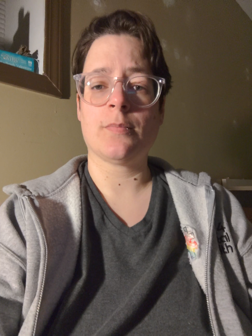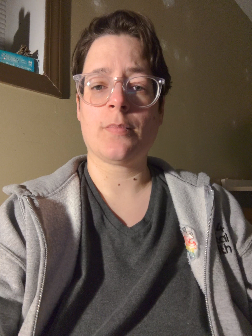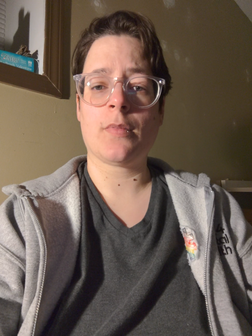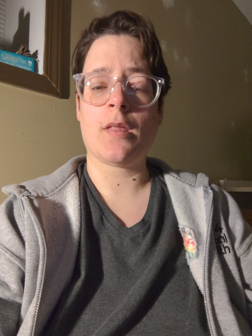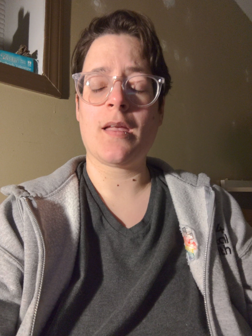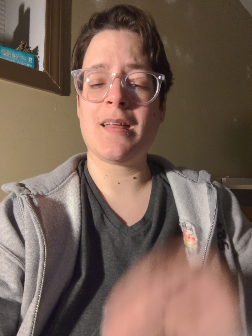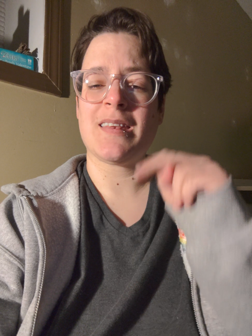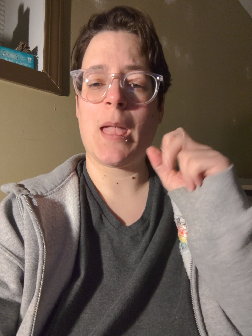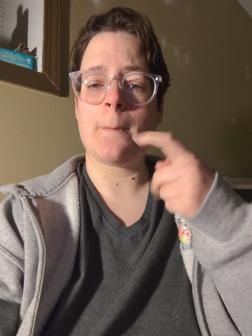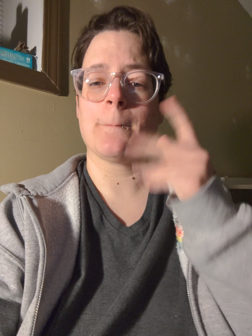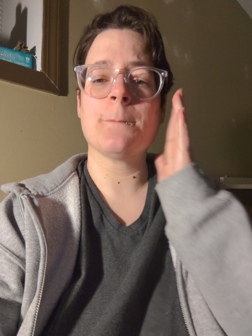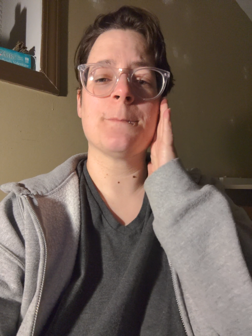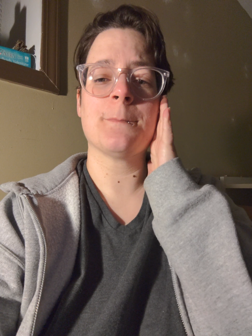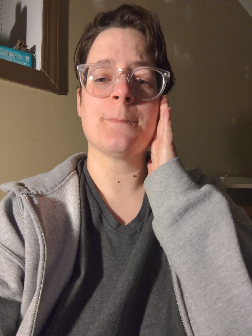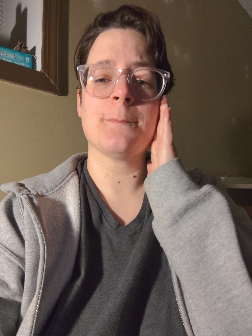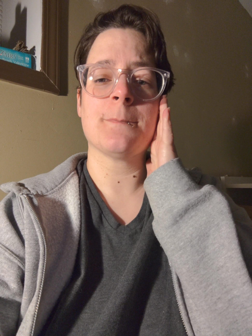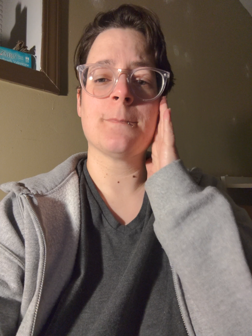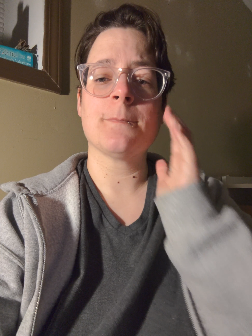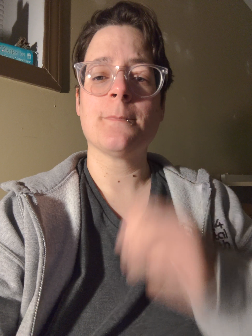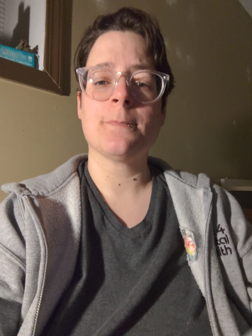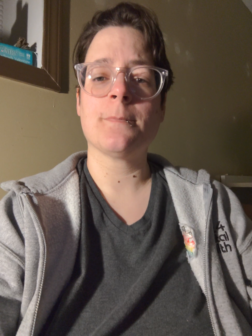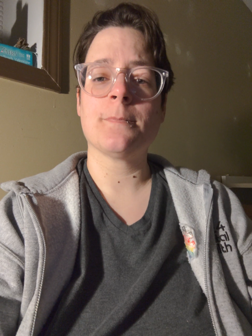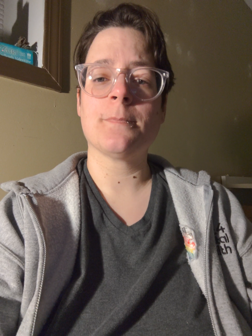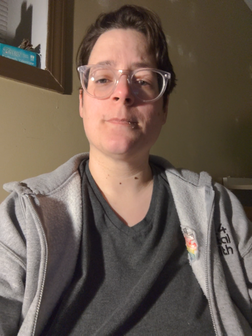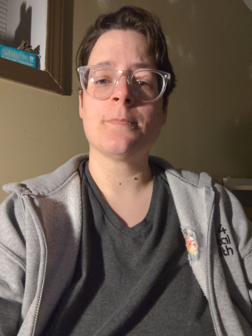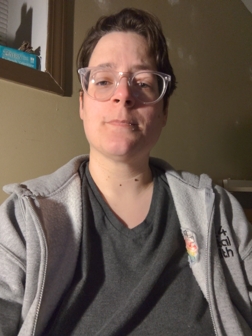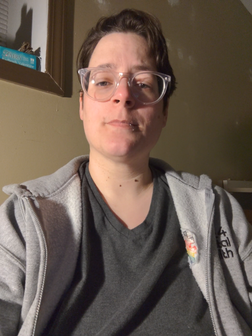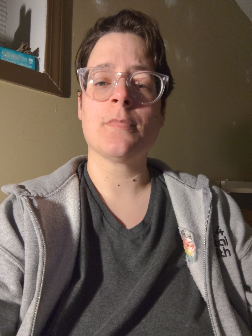nap